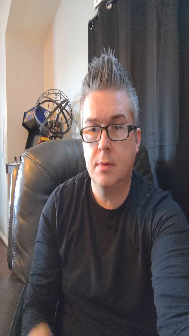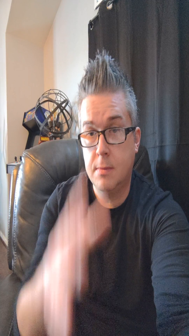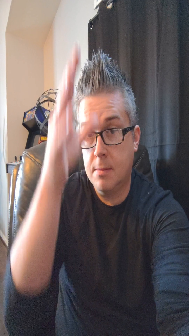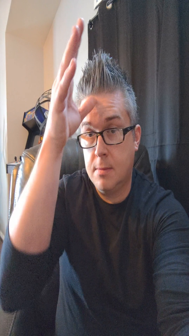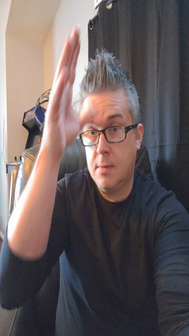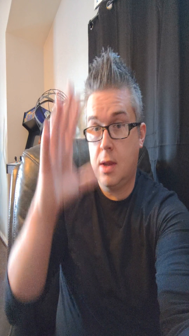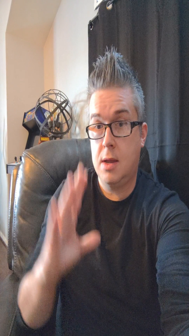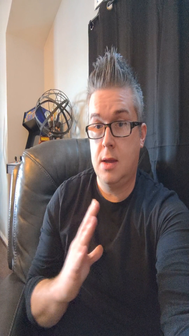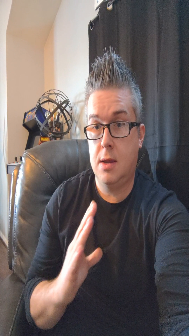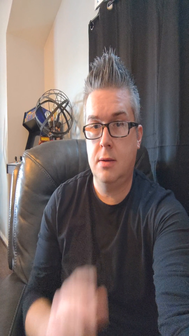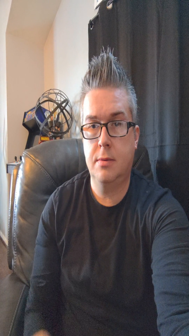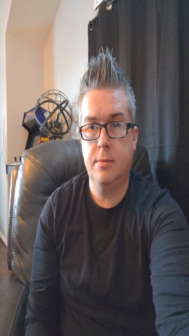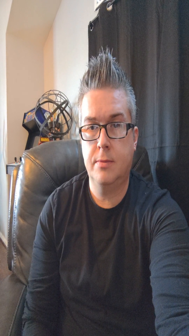man